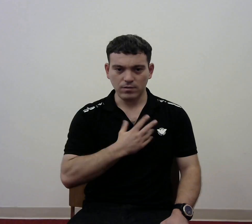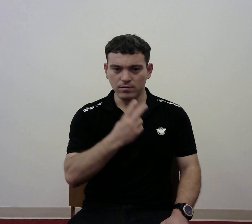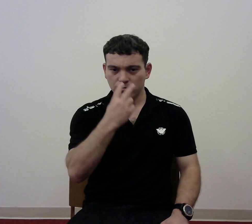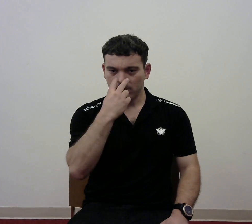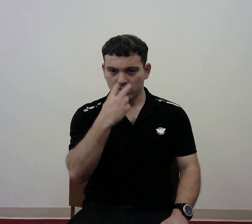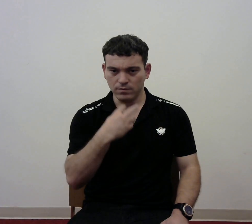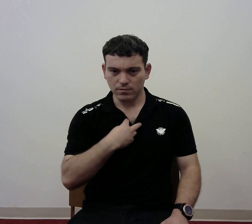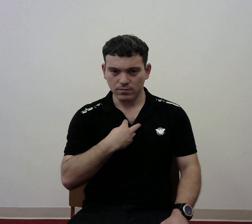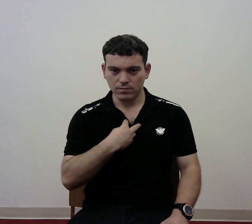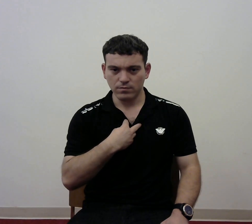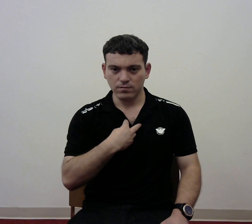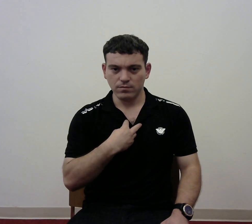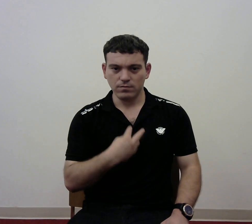görmək